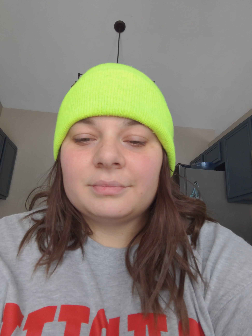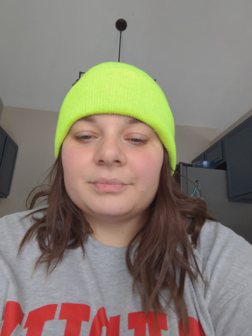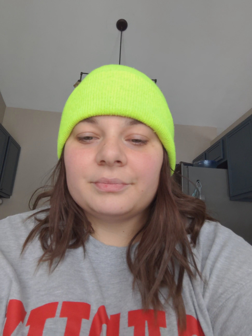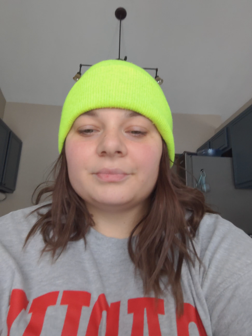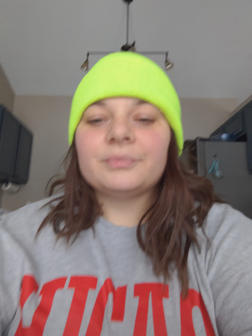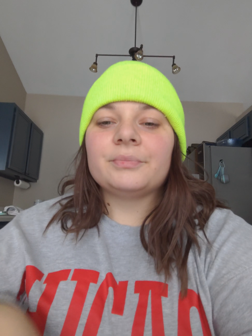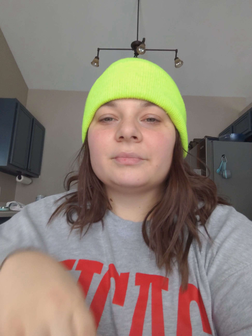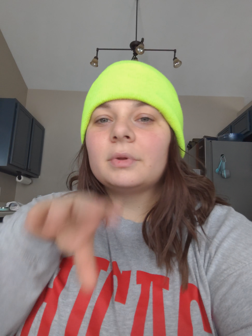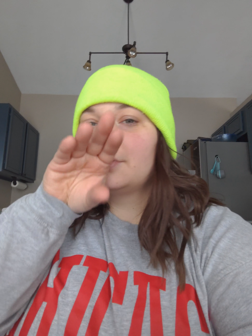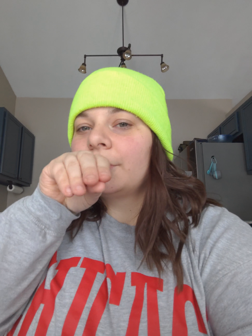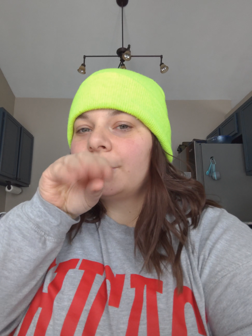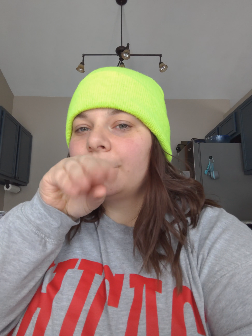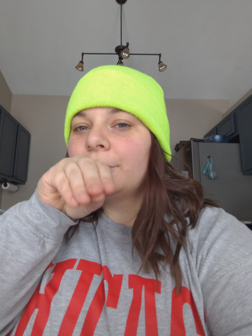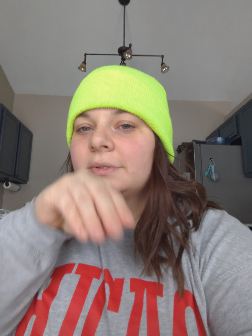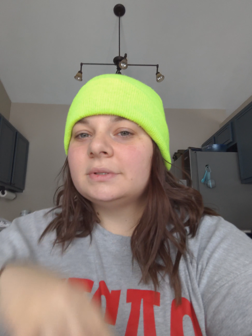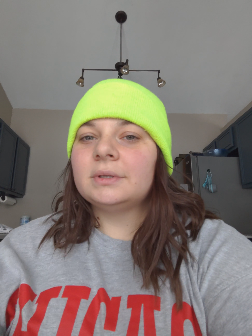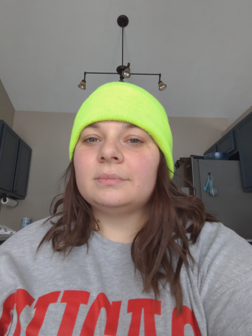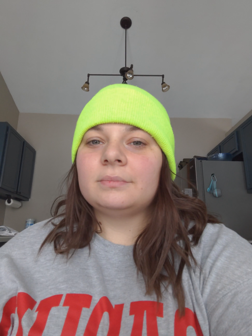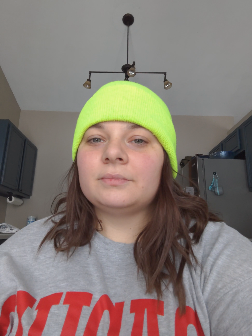goose